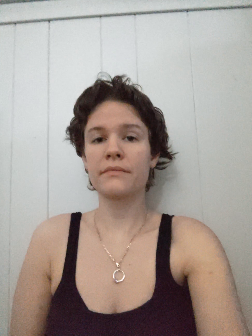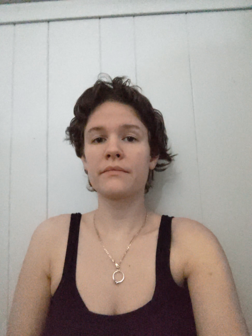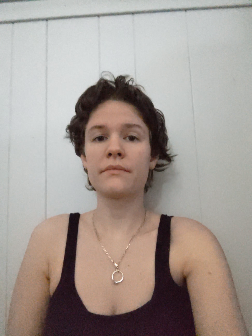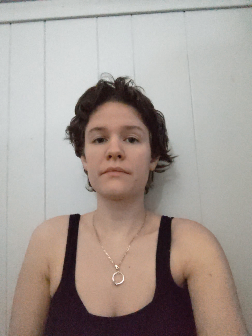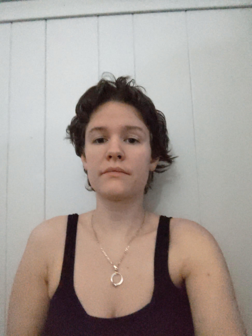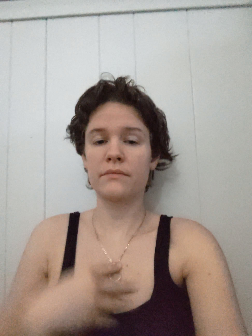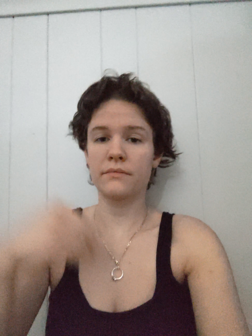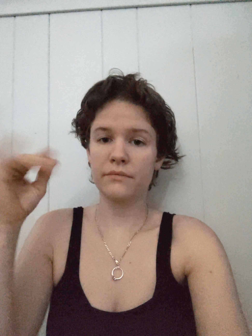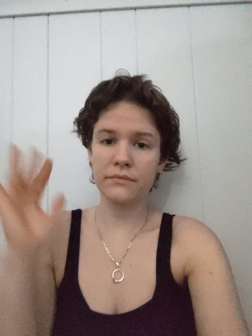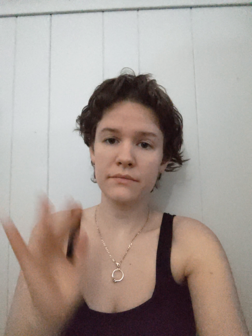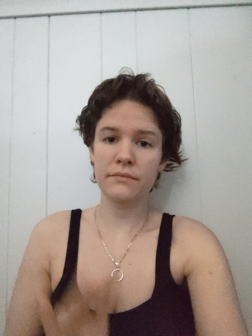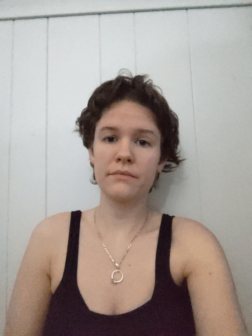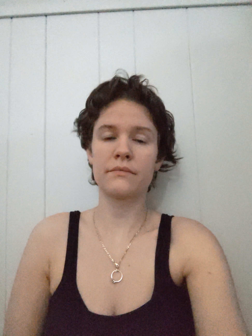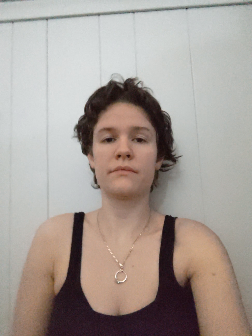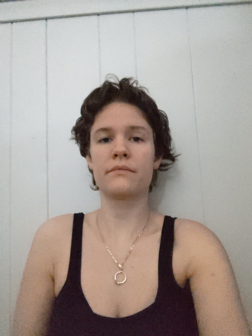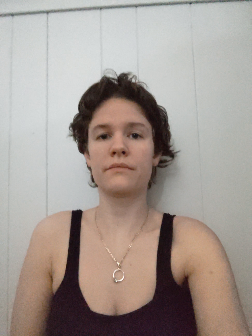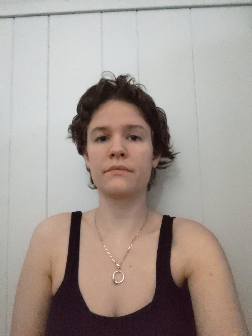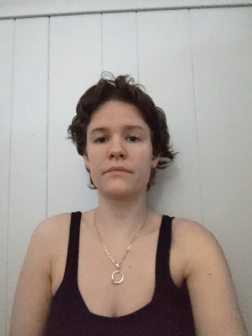snow